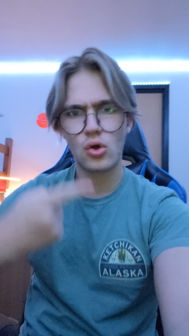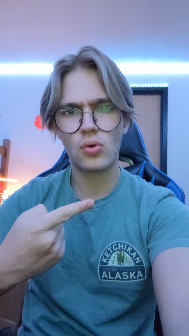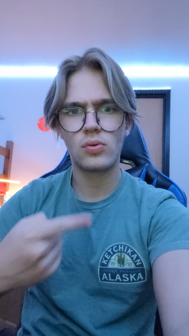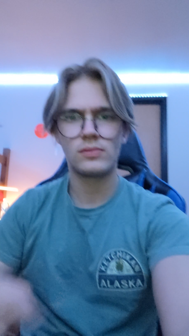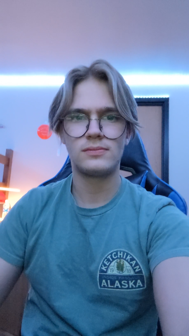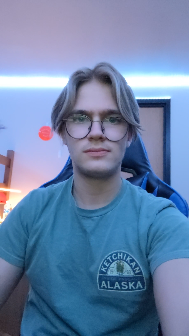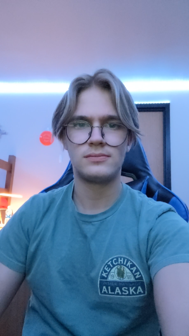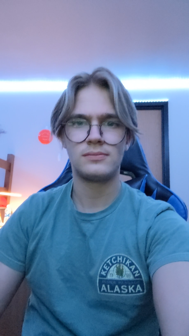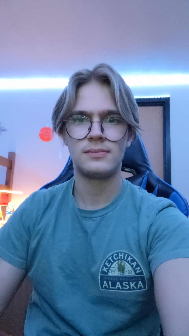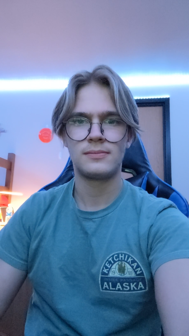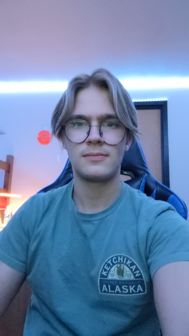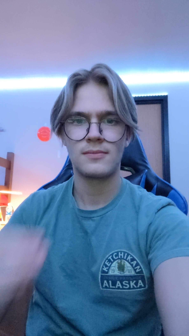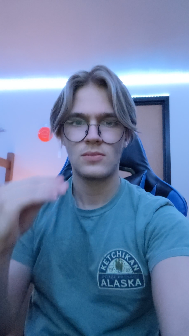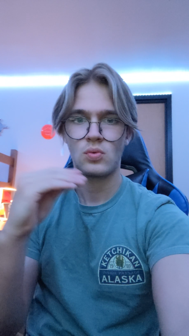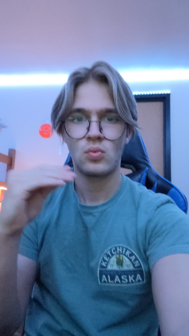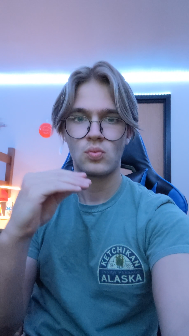more